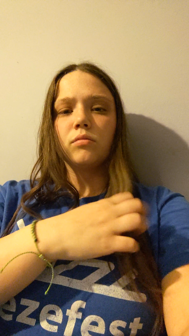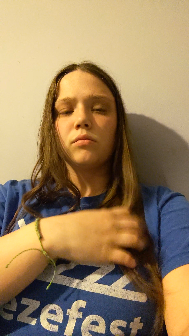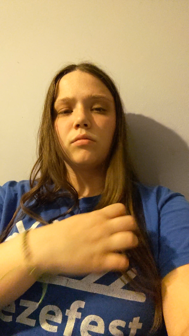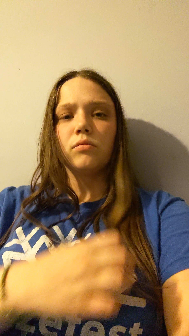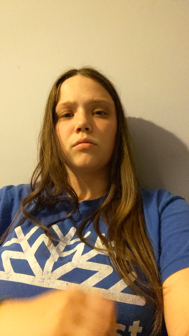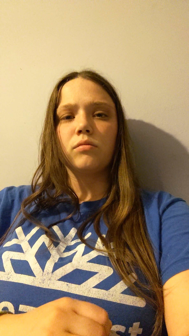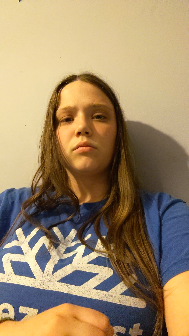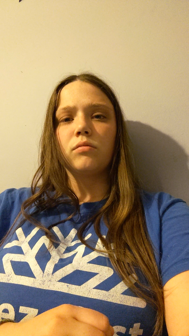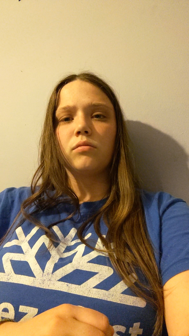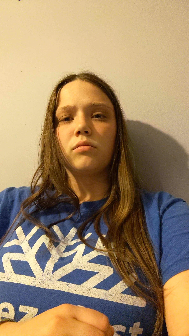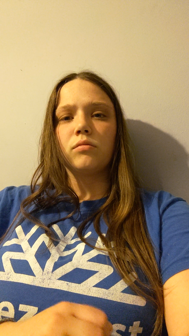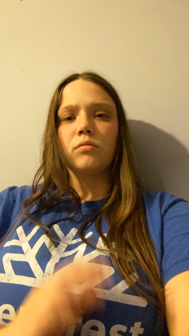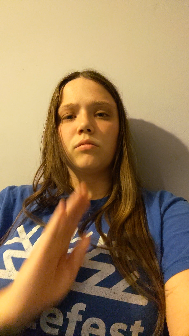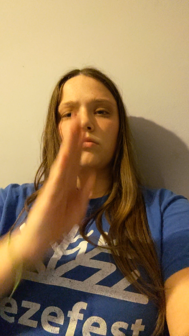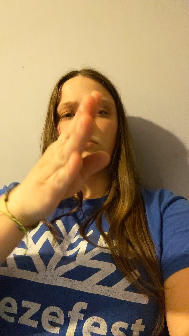over